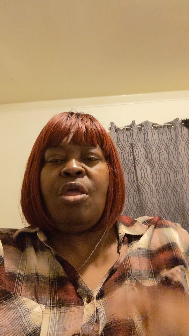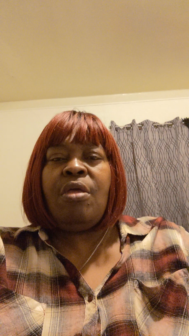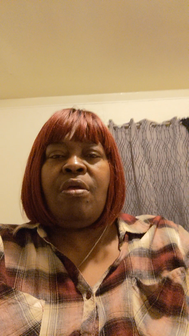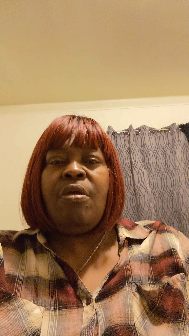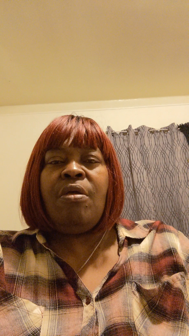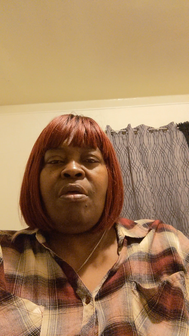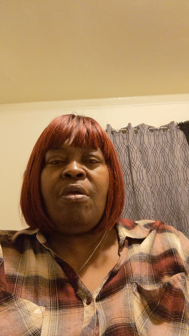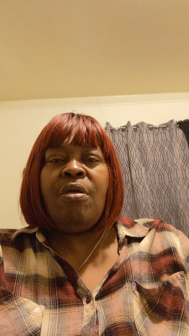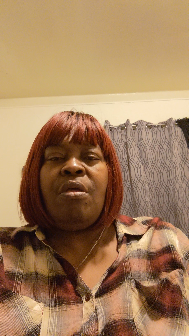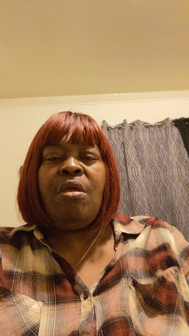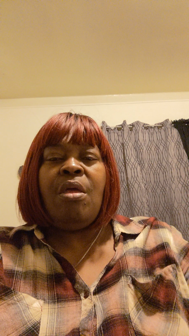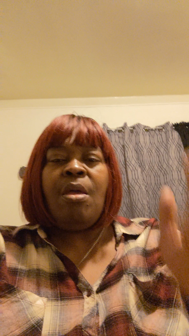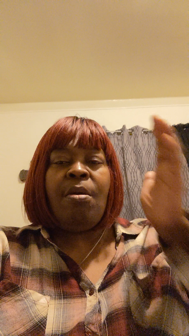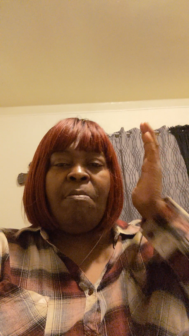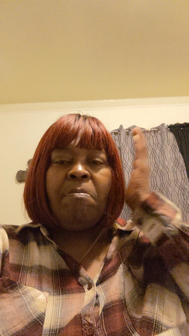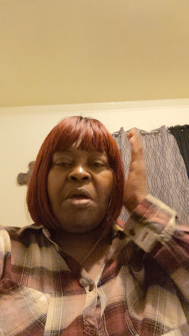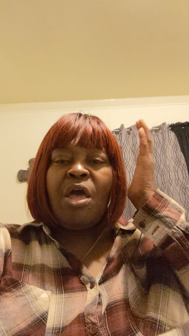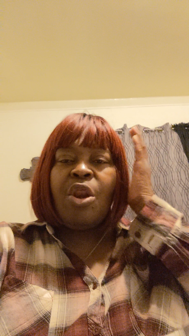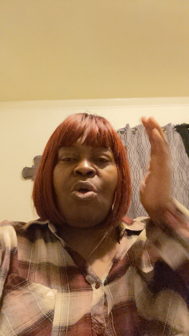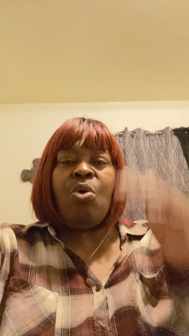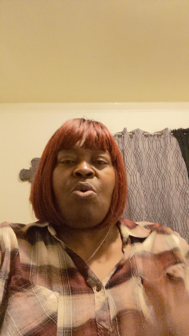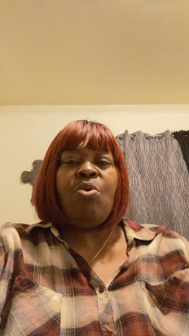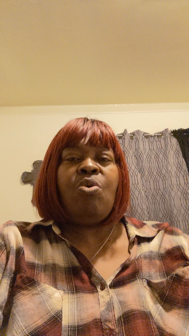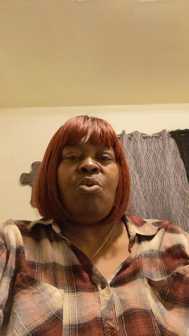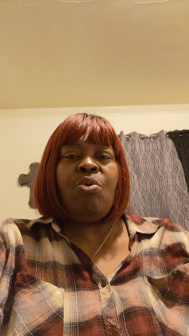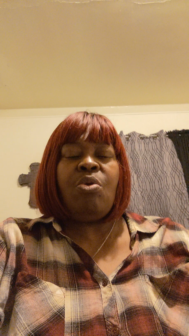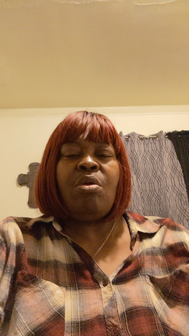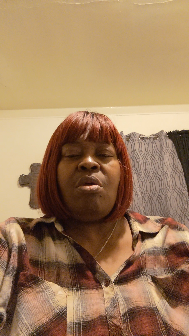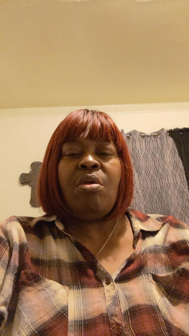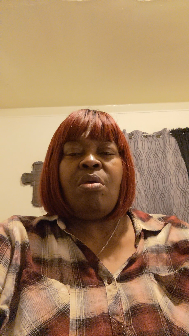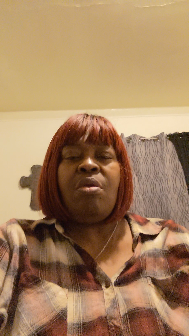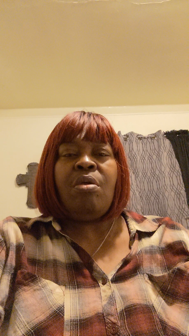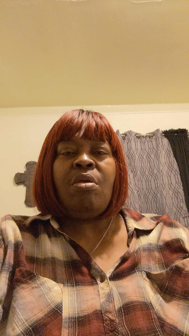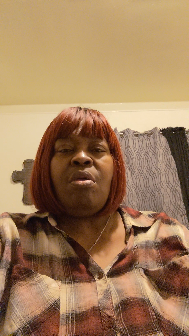pillow